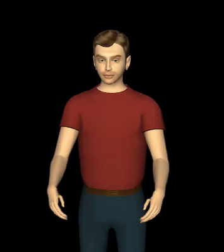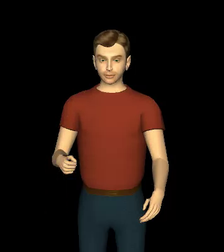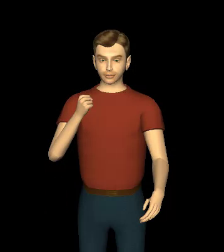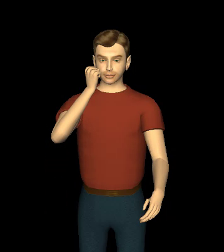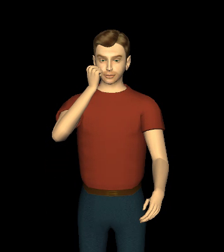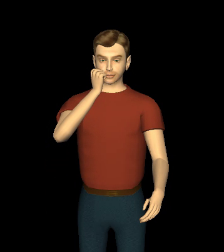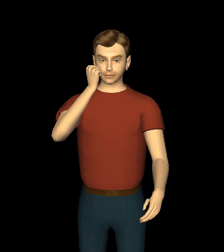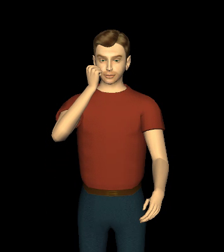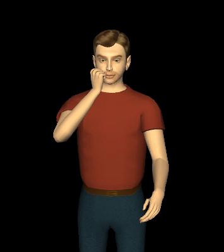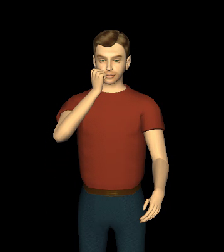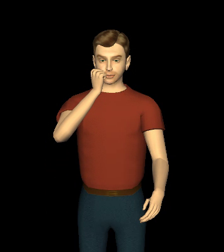معجنات